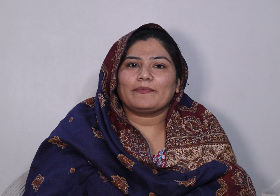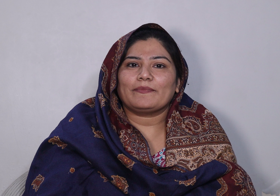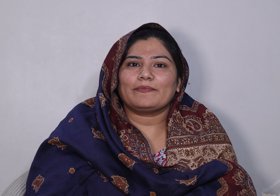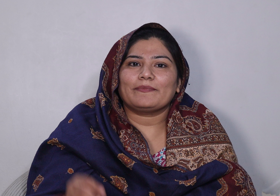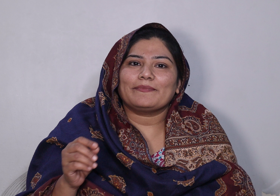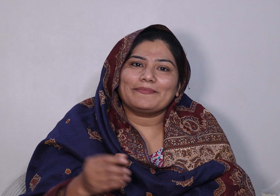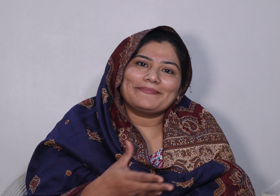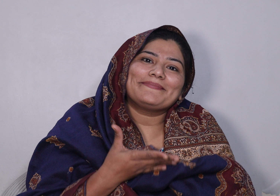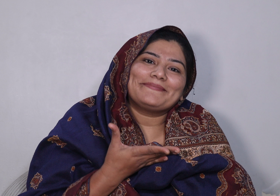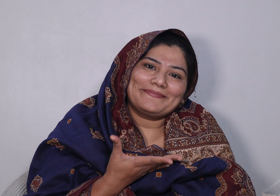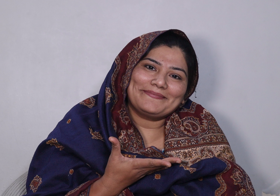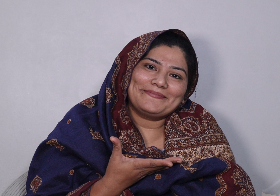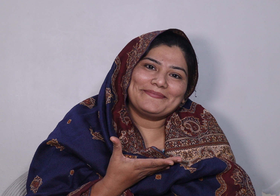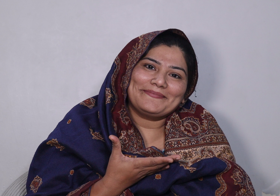glad